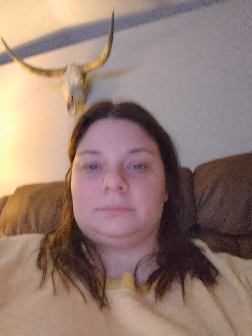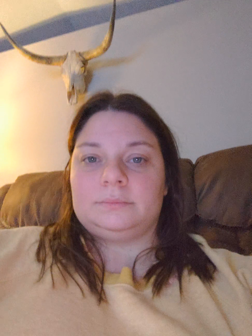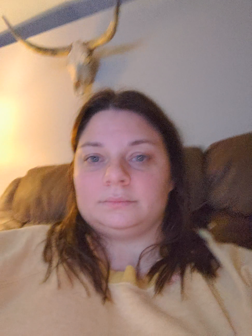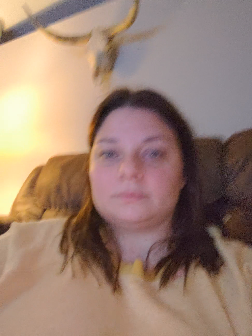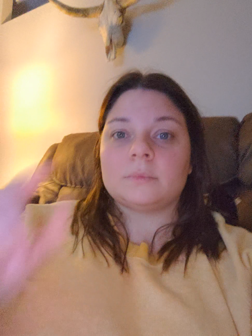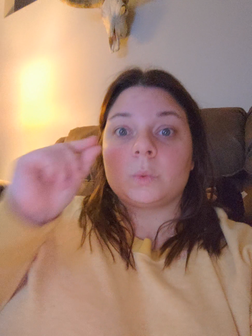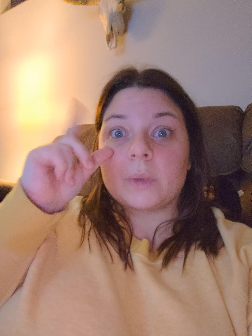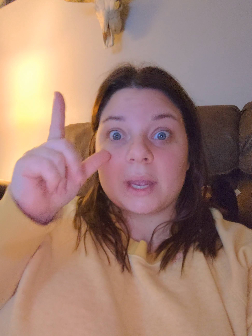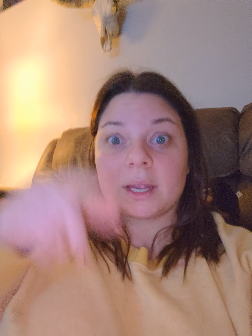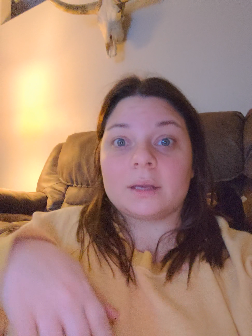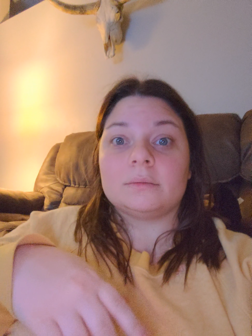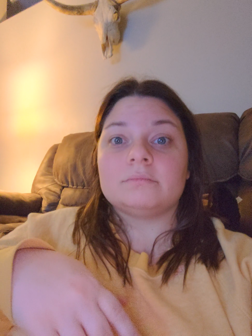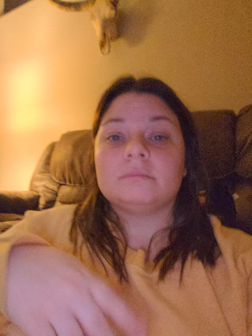wake